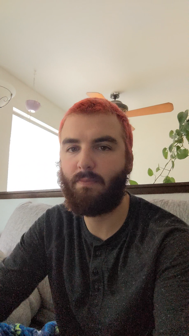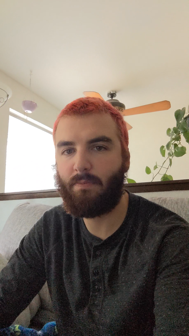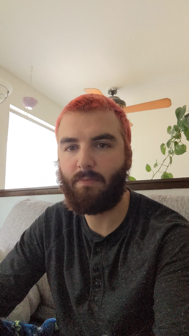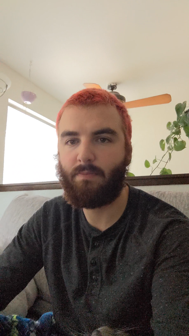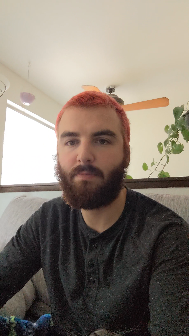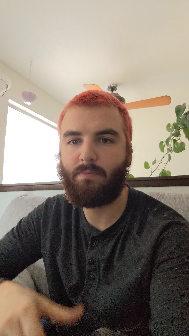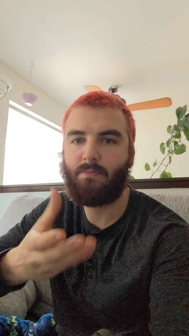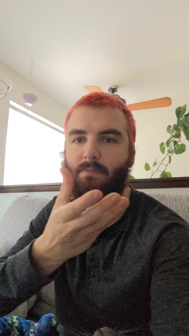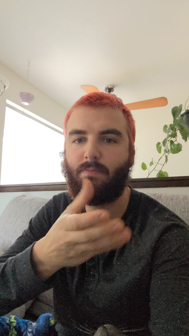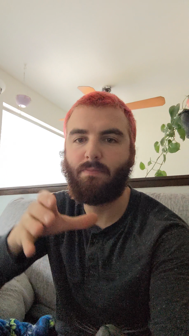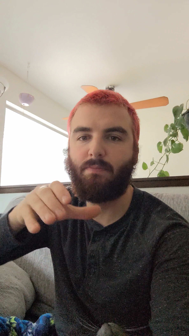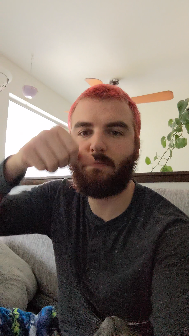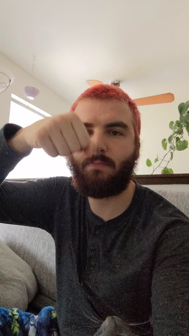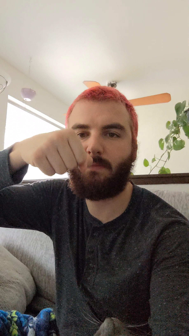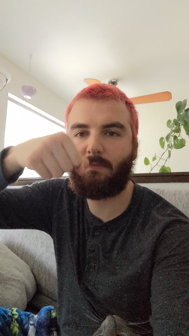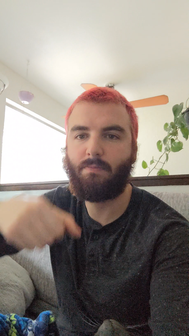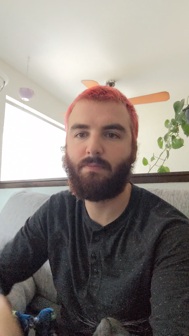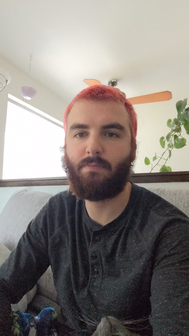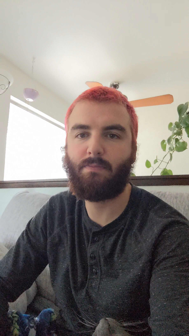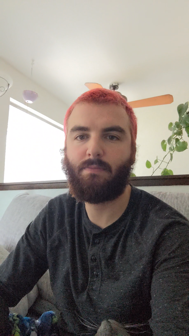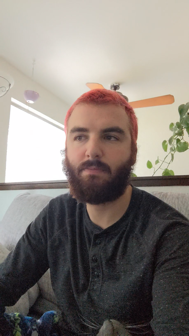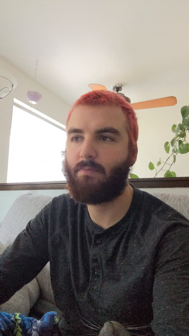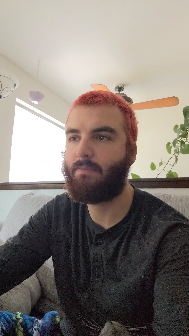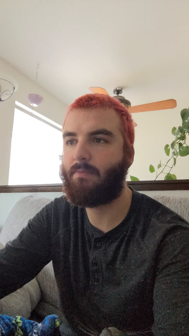basket